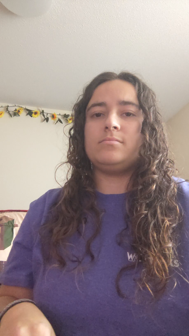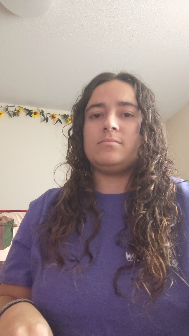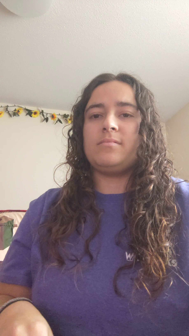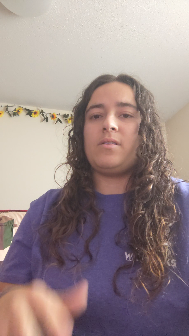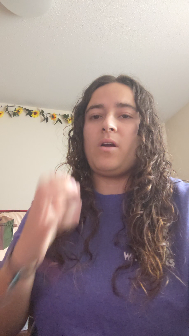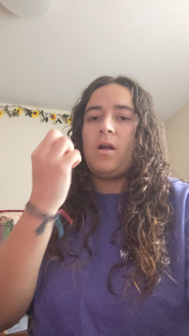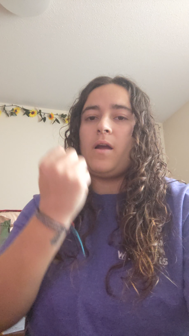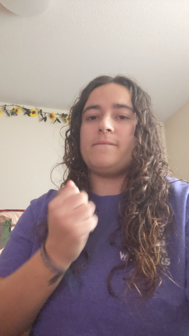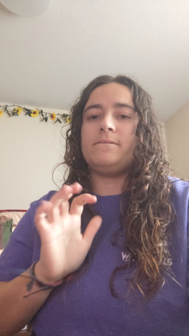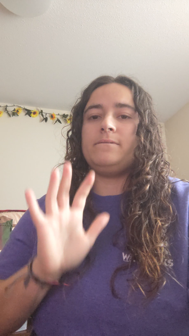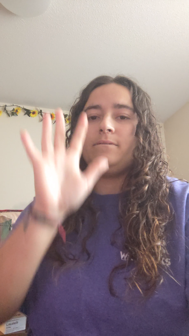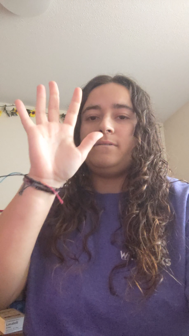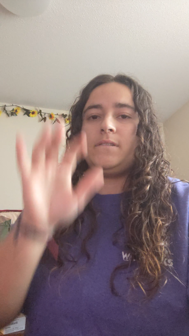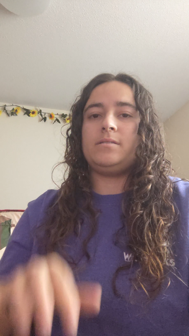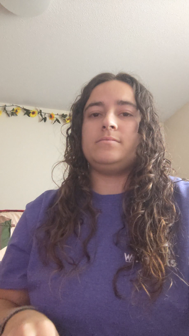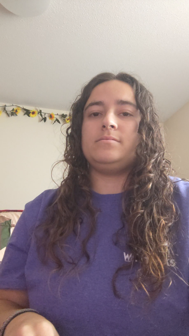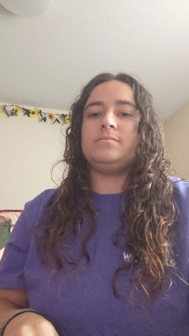gloves